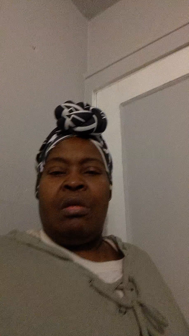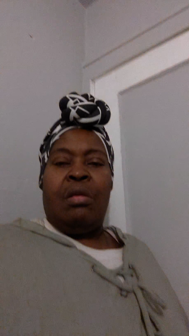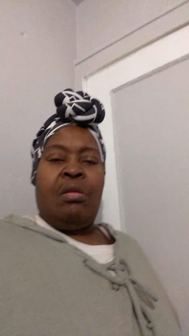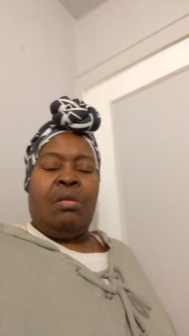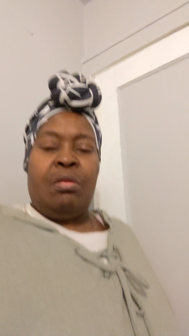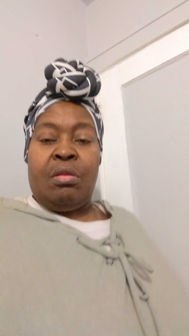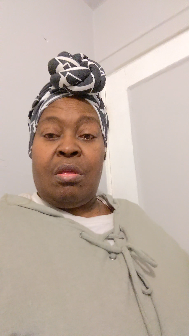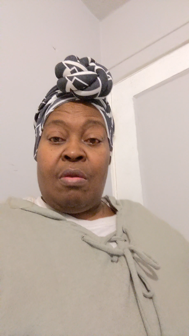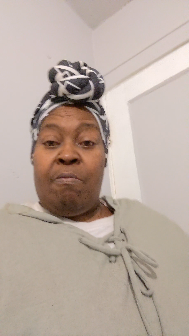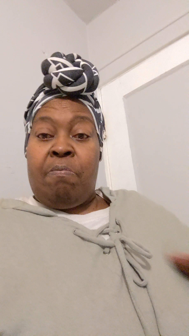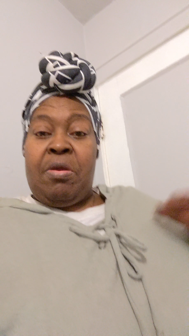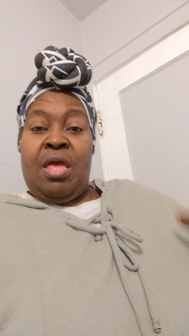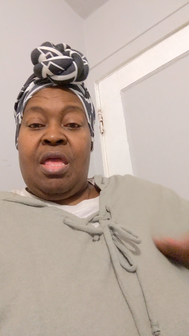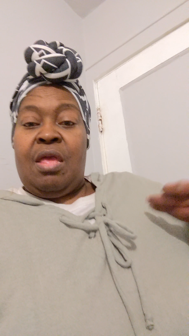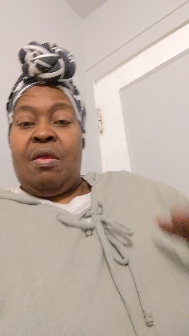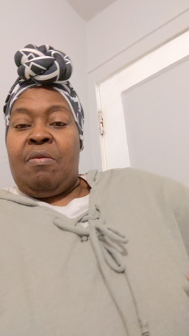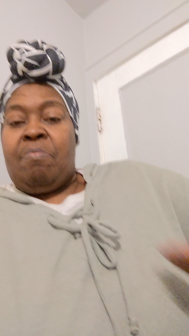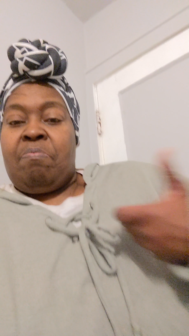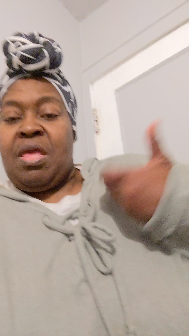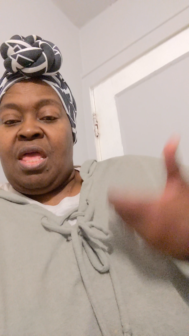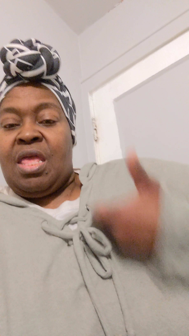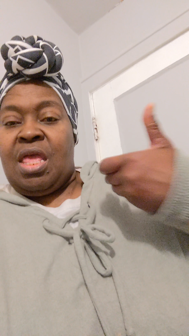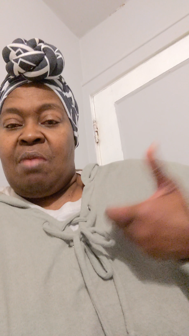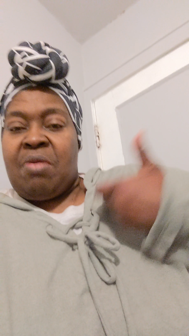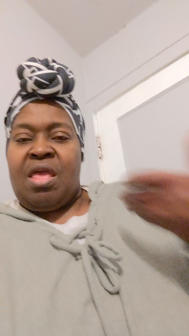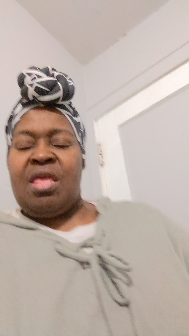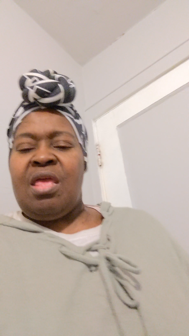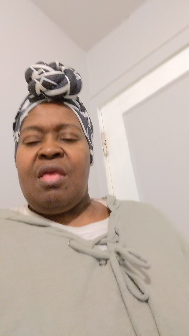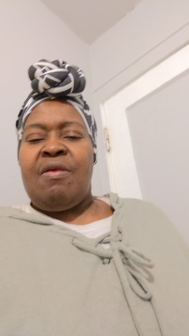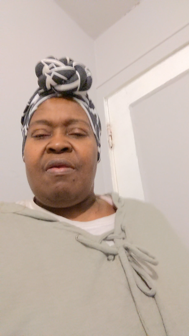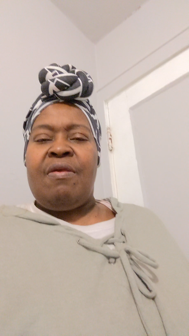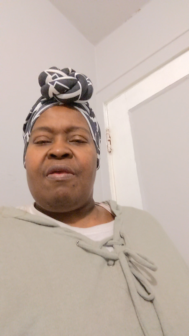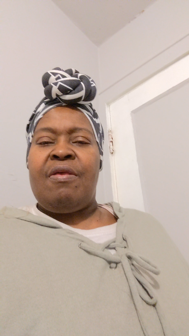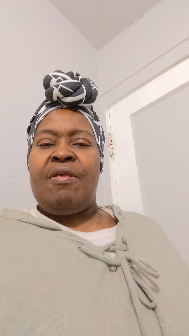monkey